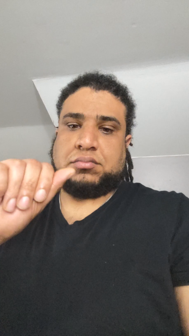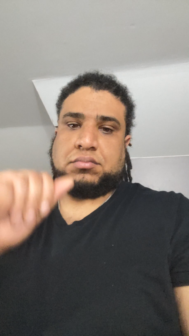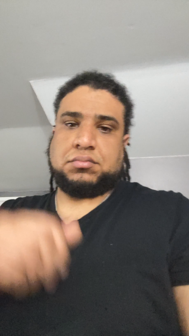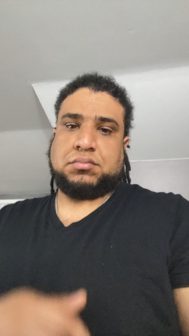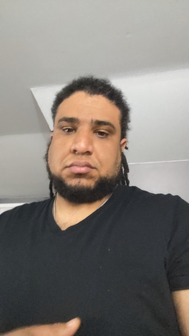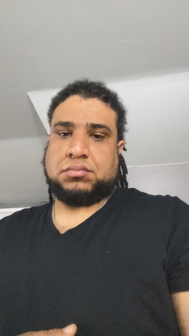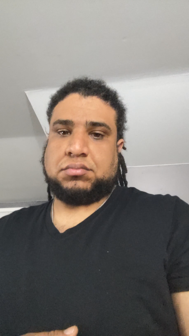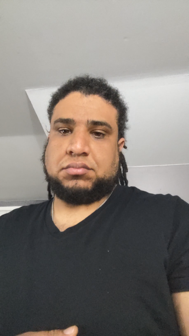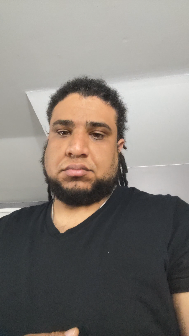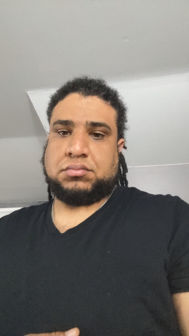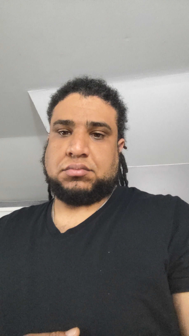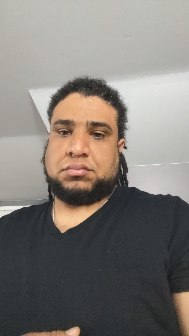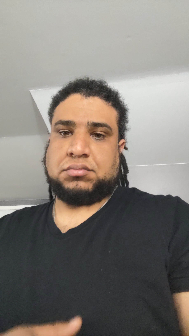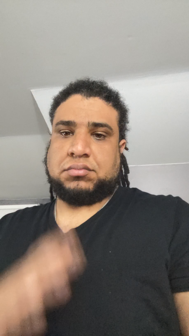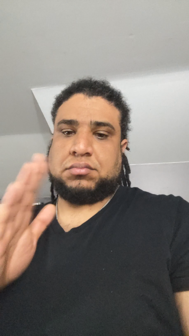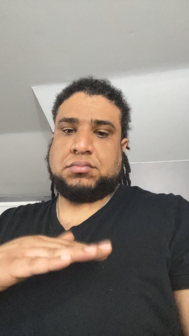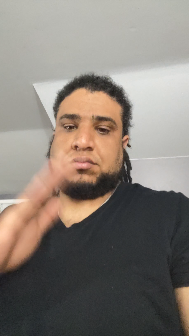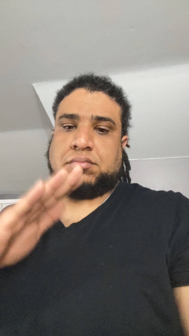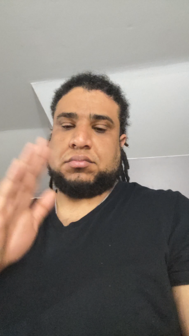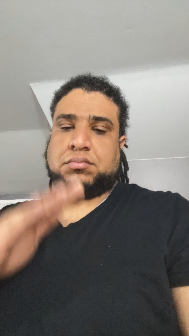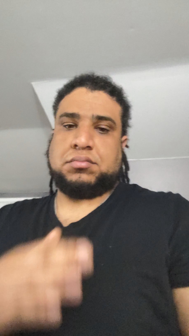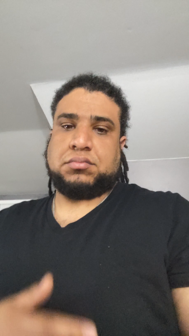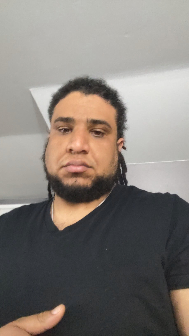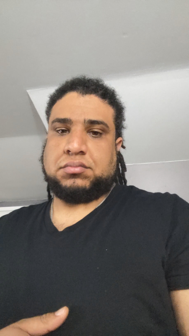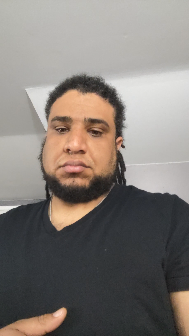clap